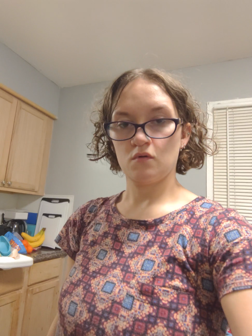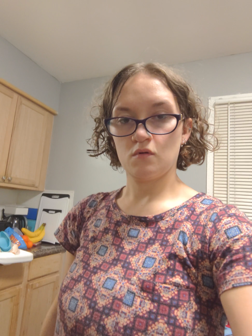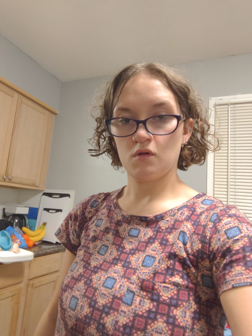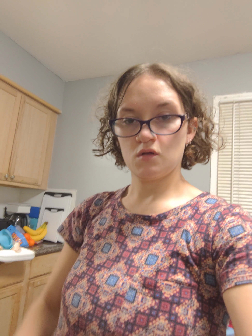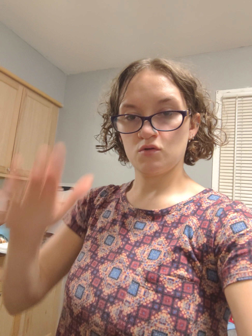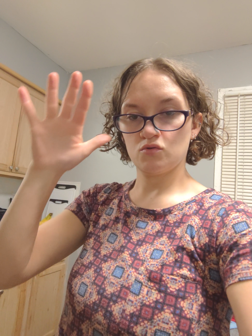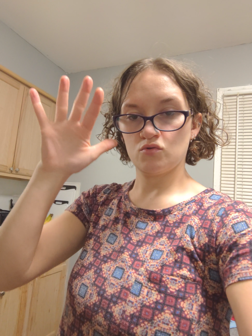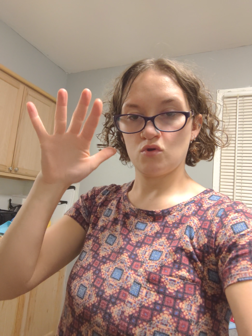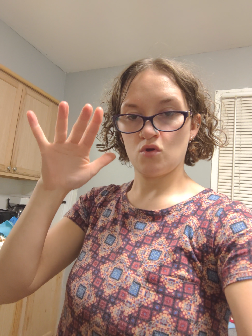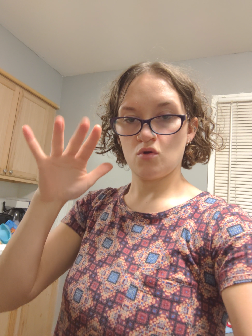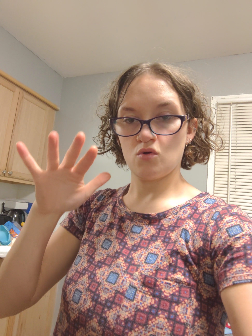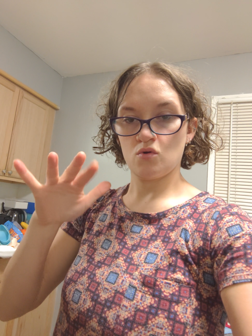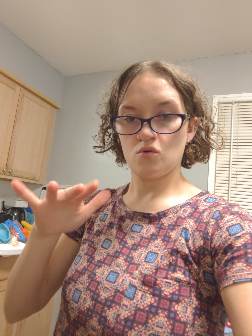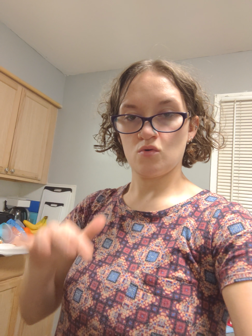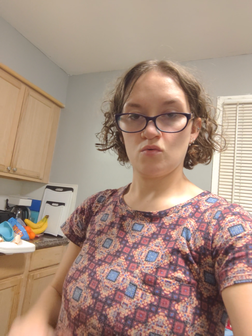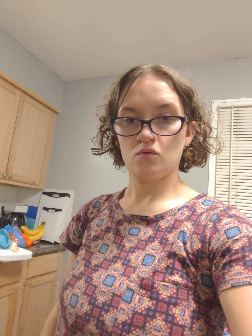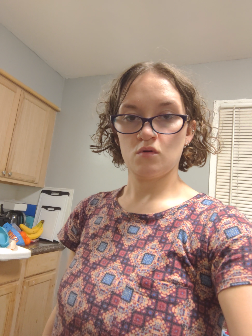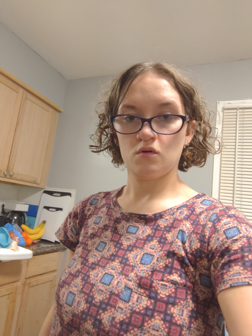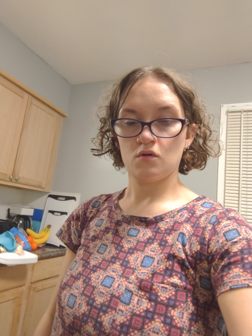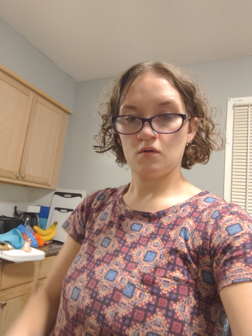snow